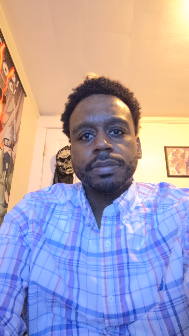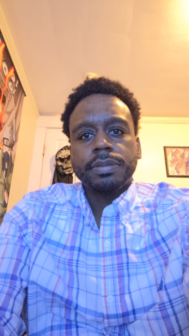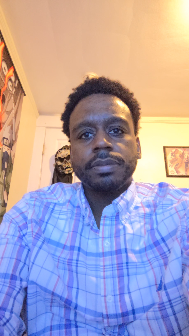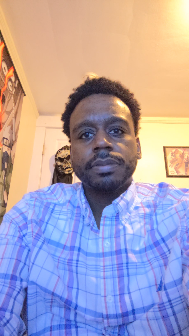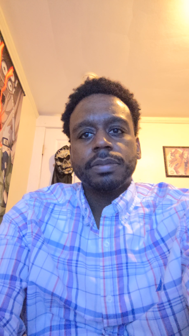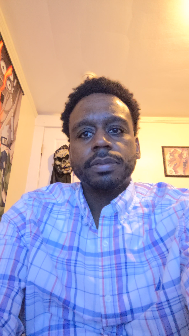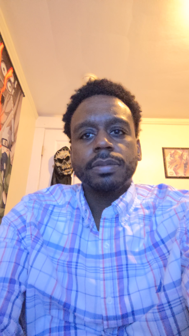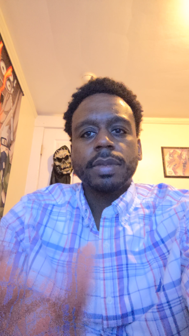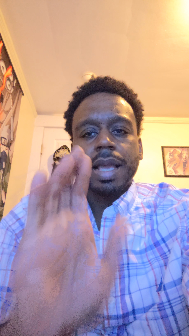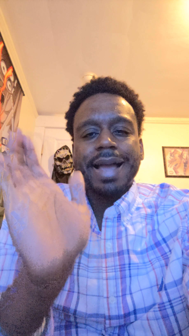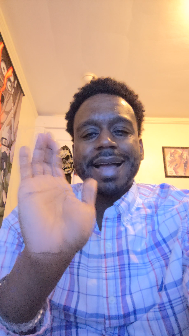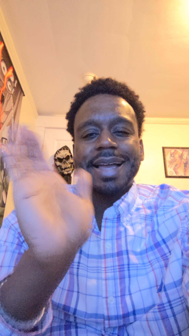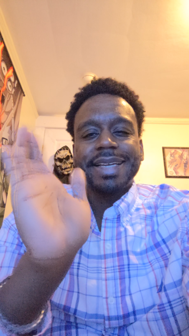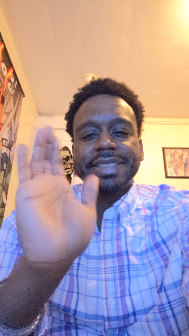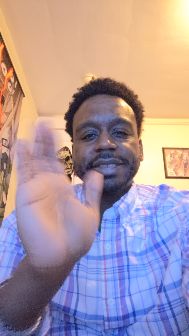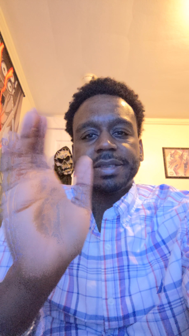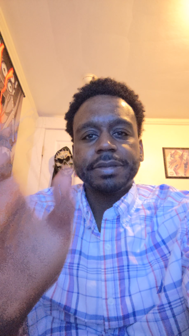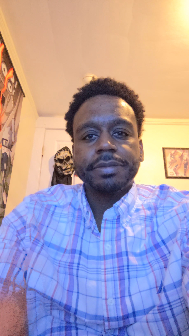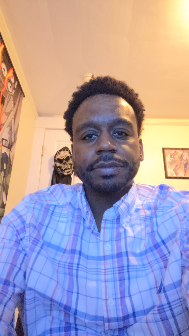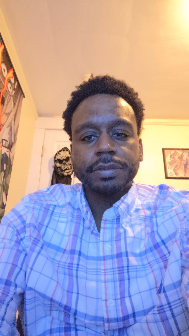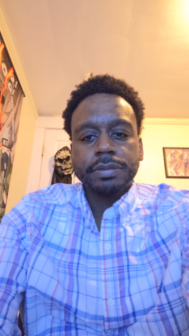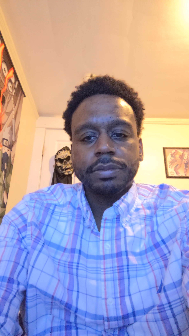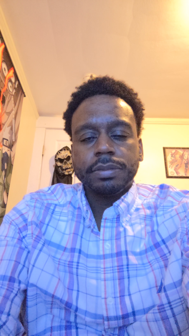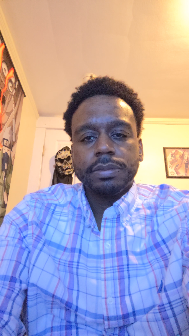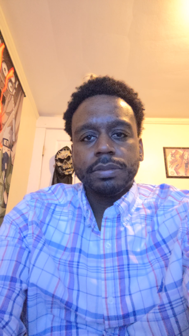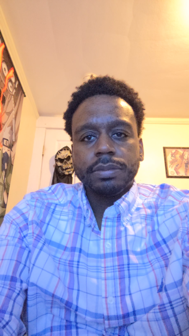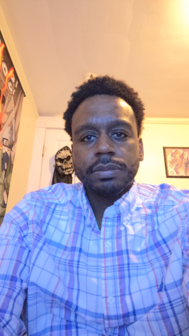hi